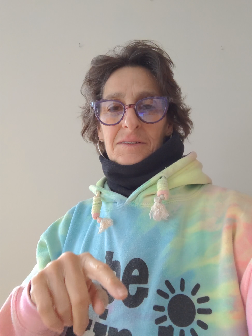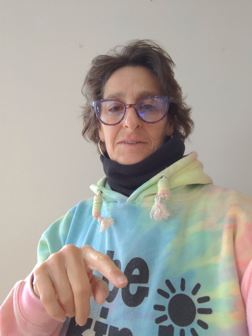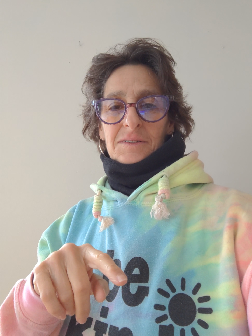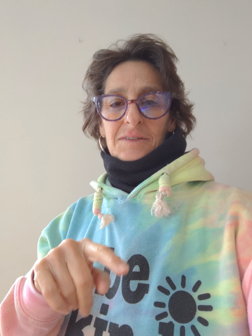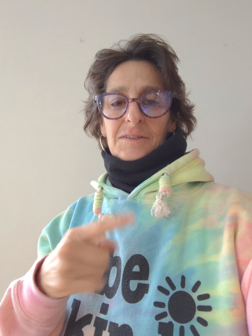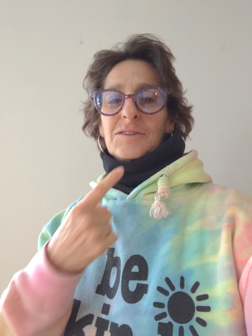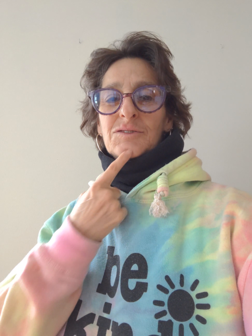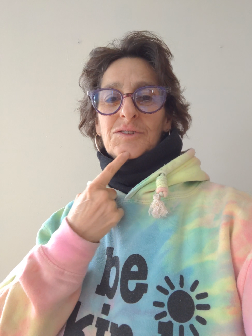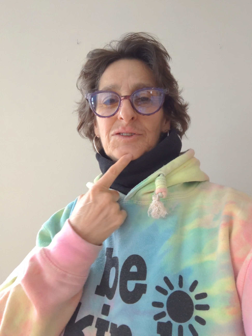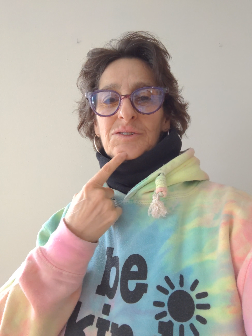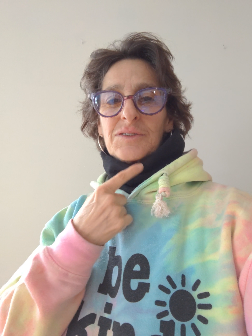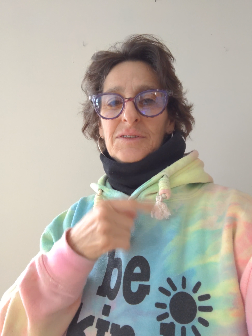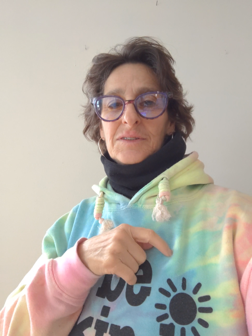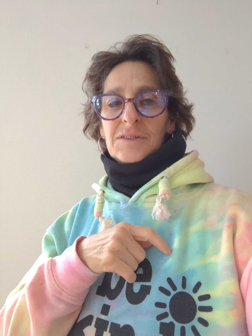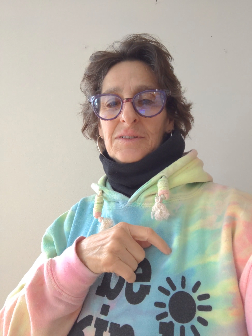chin